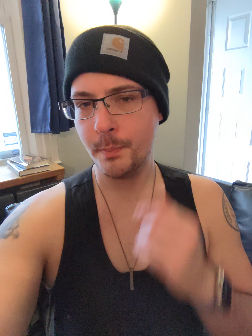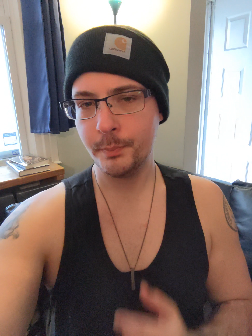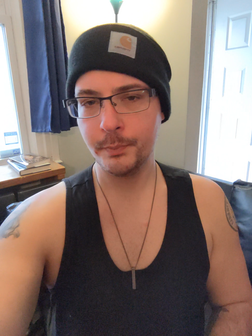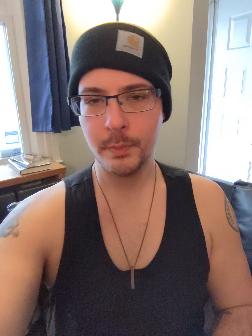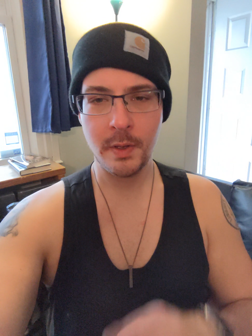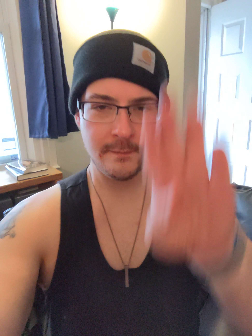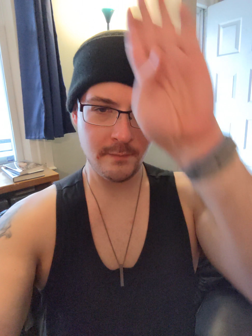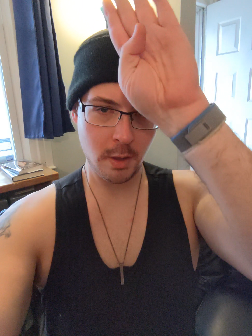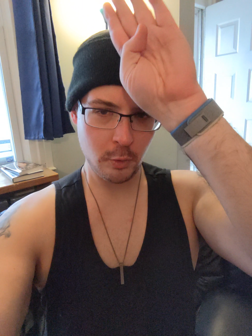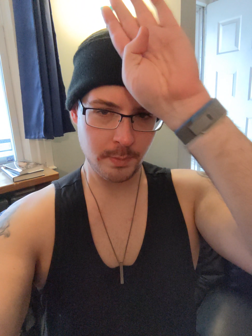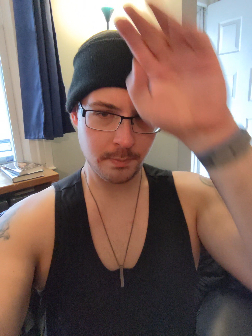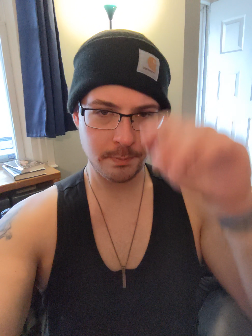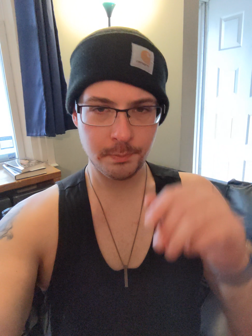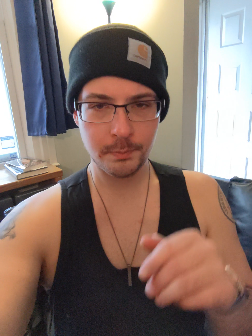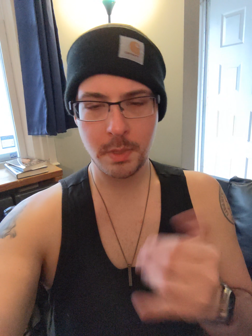fireman